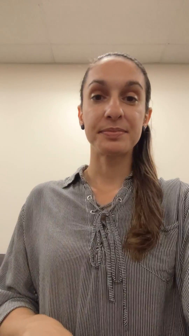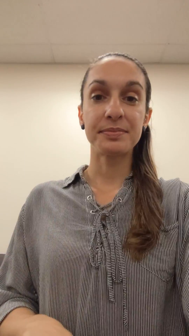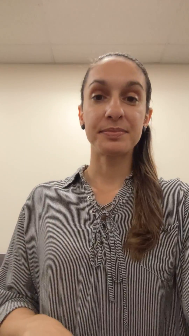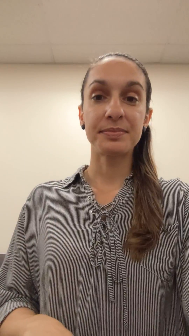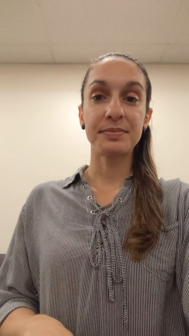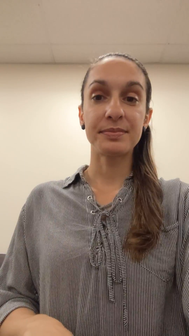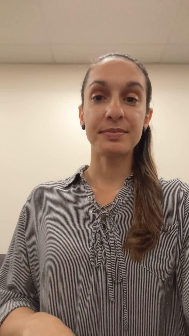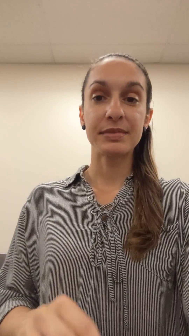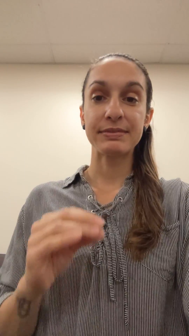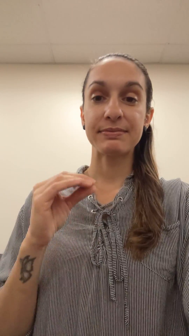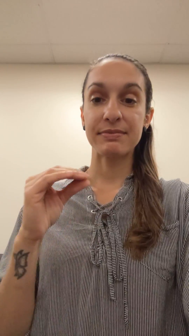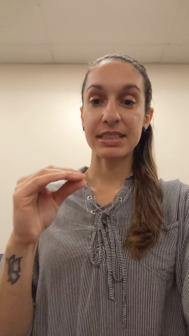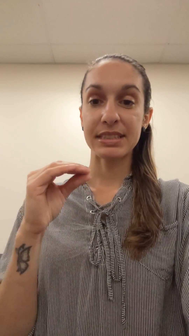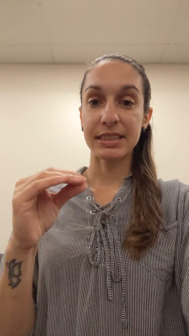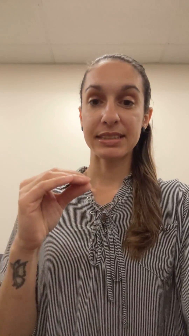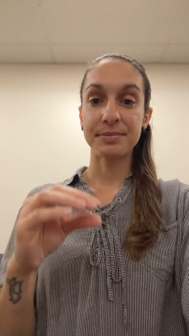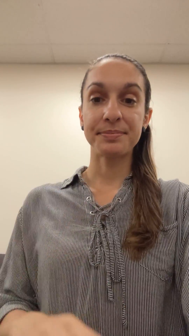fix